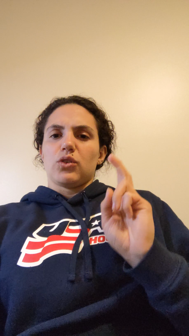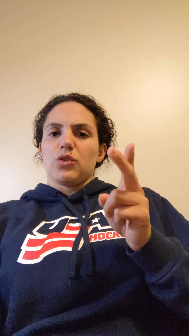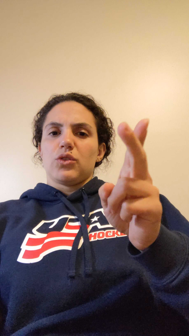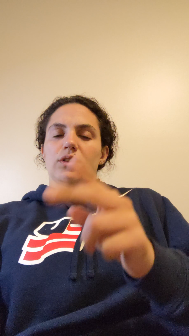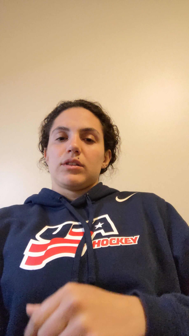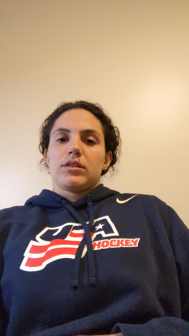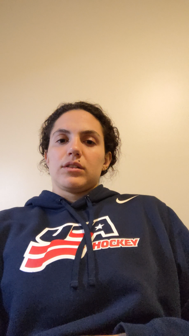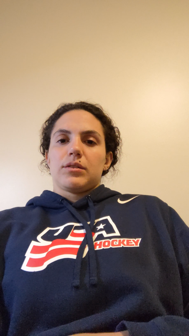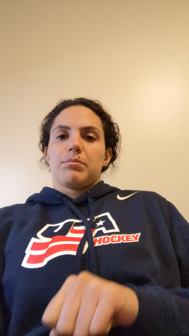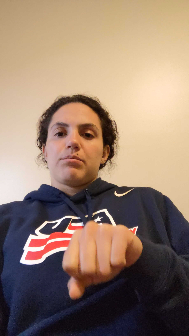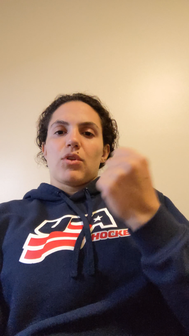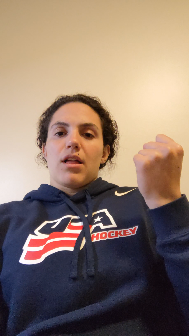break